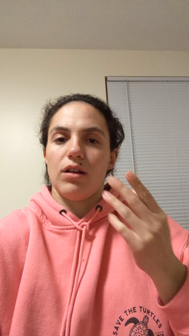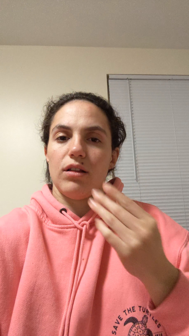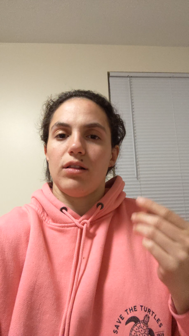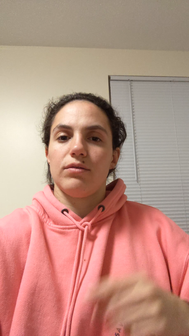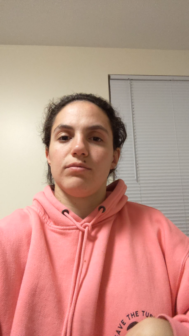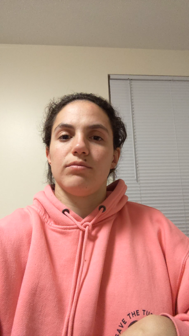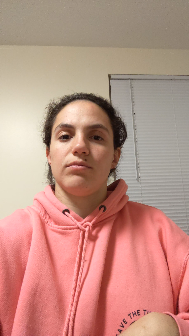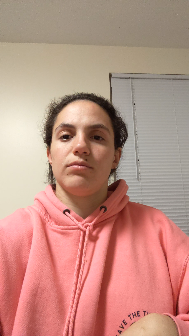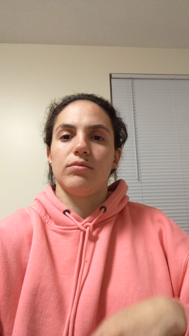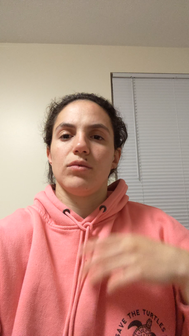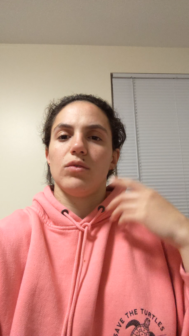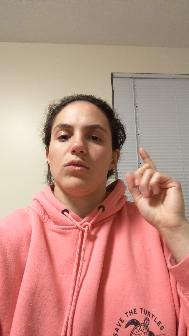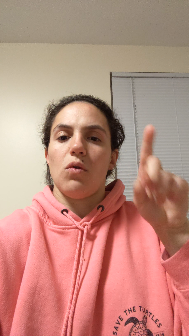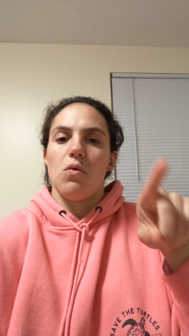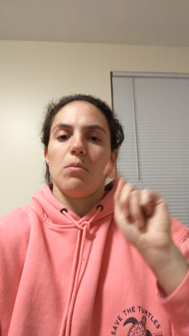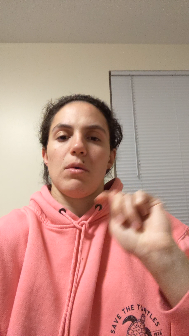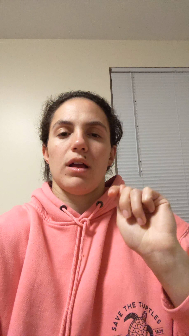go potty